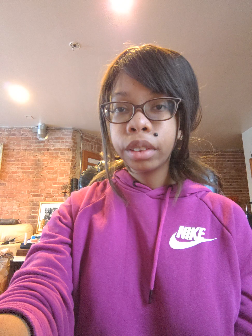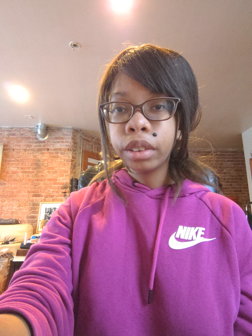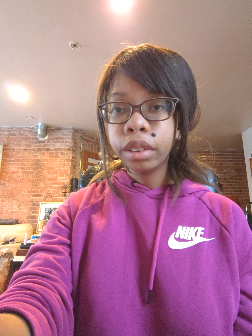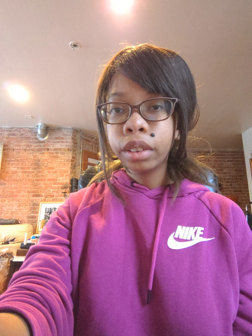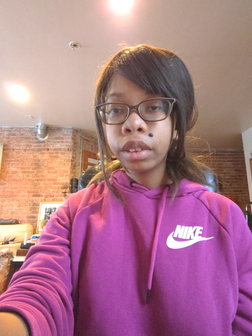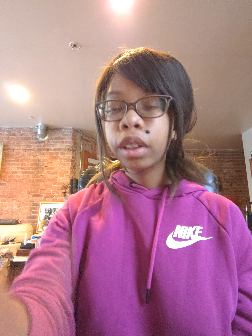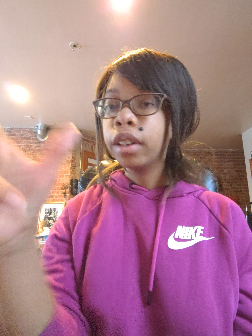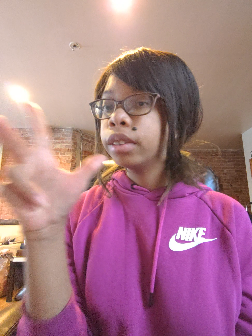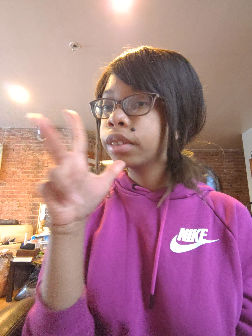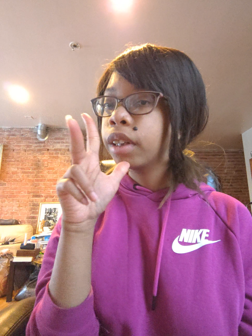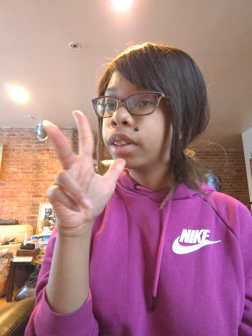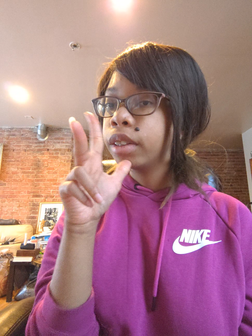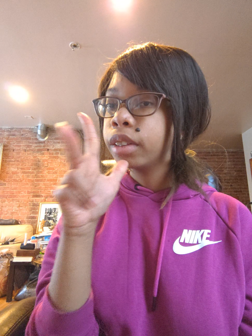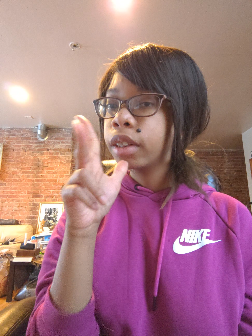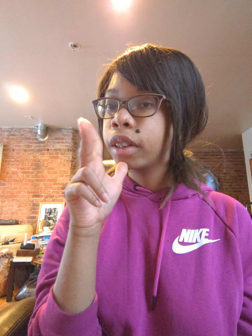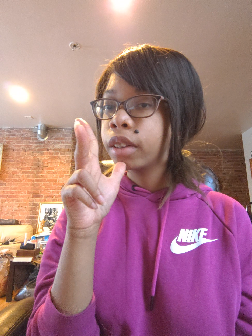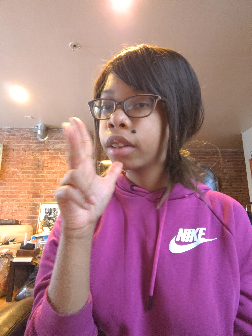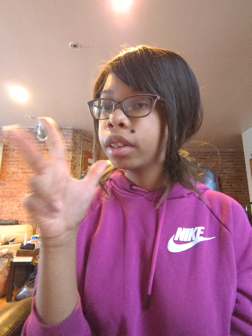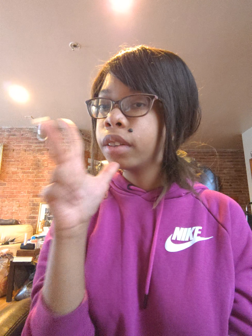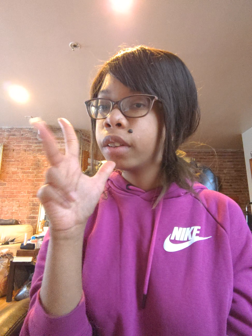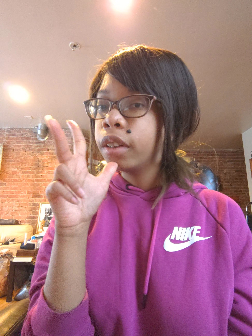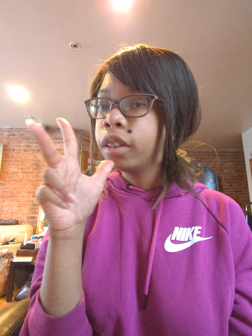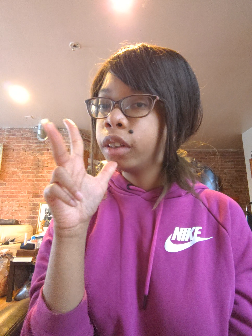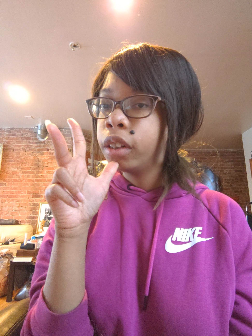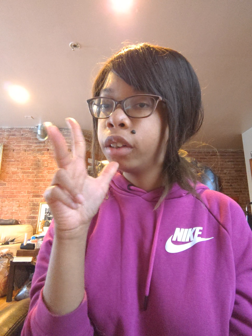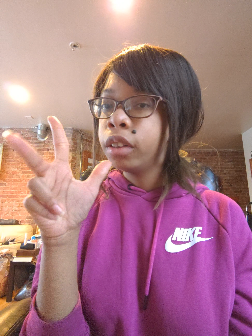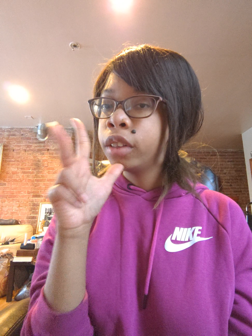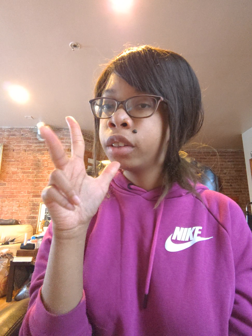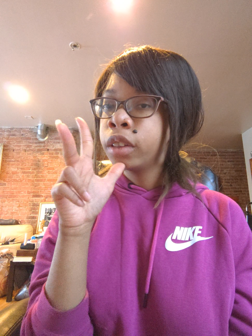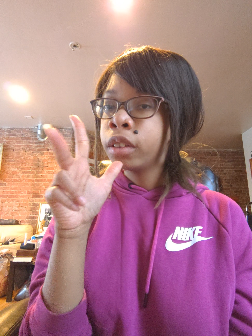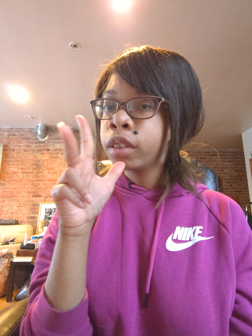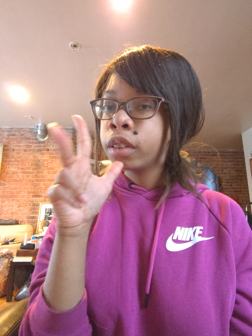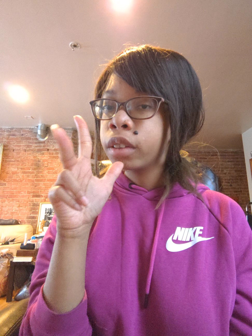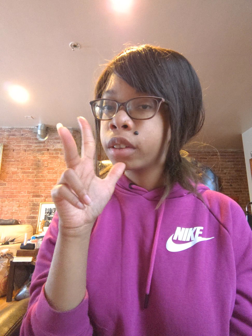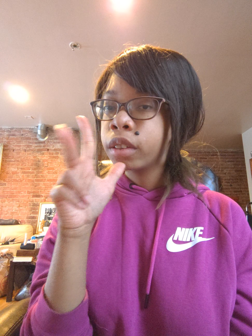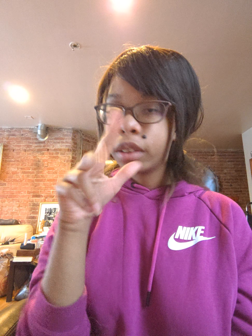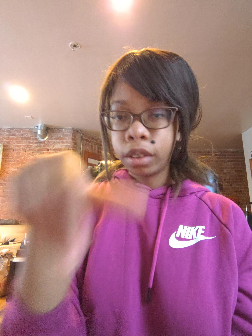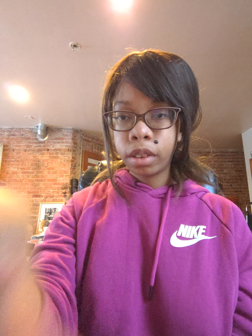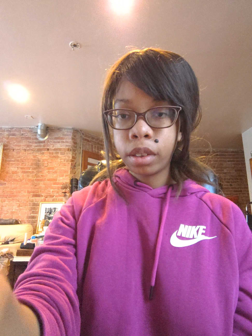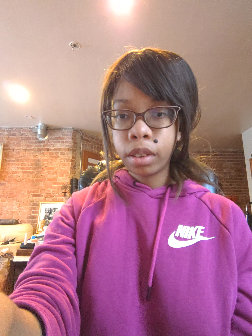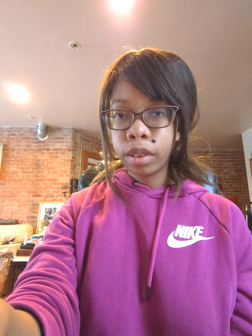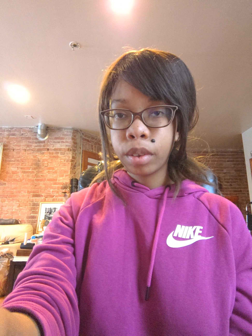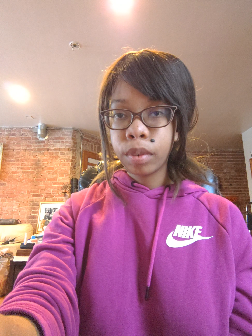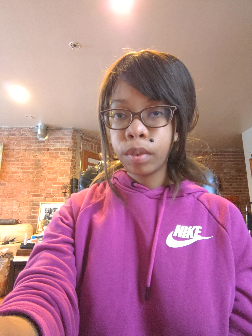hen